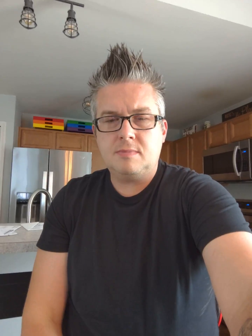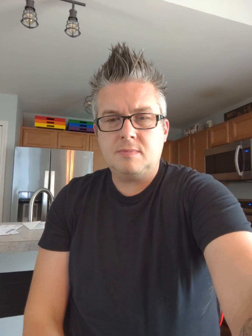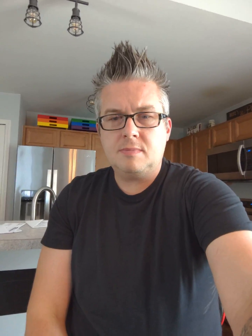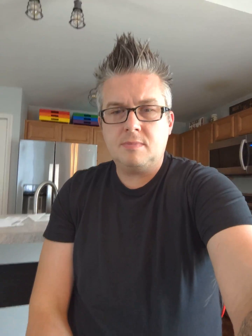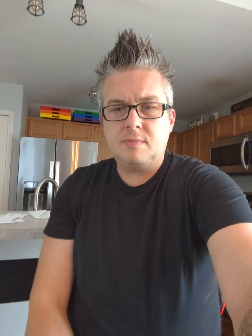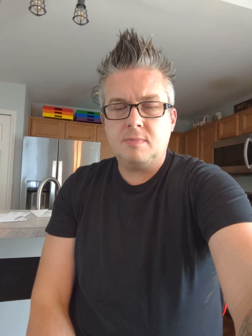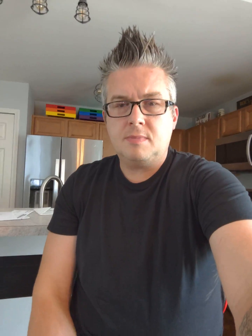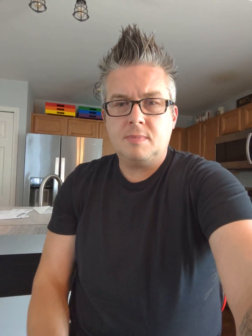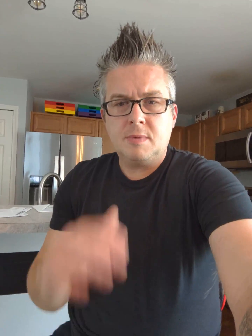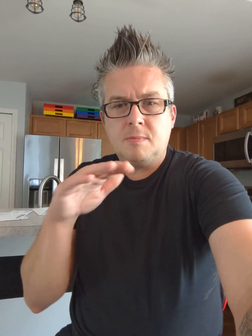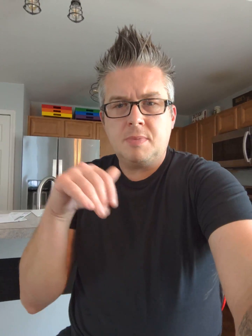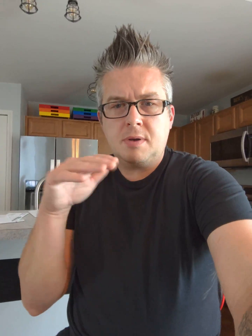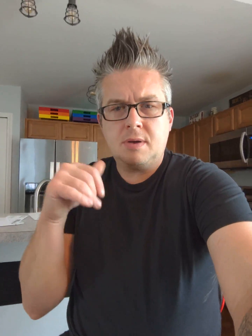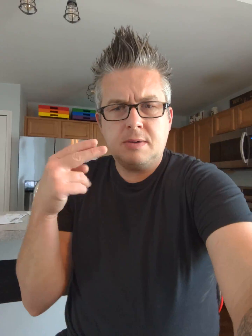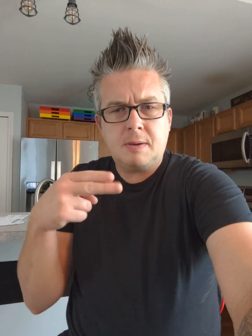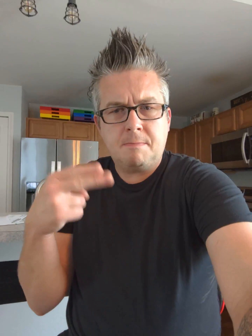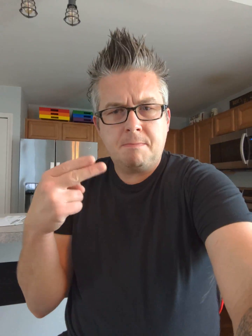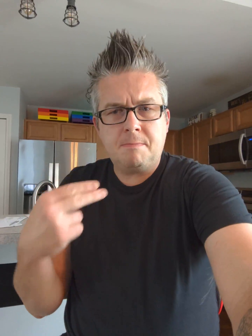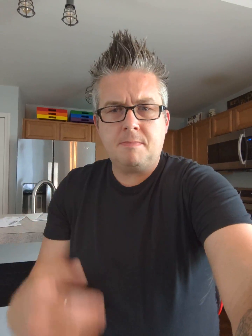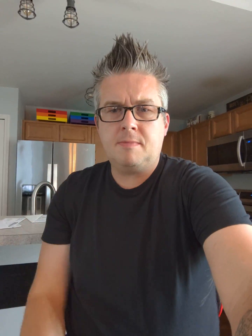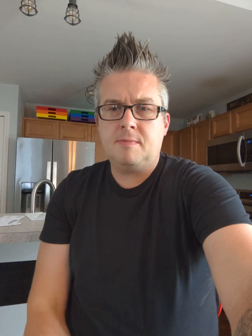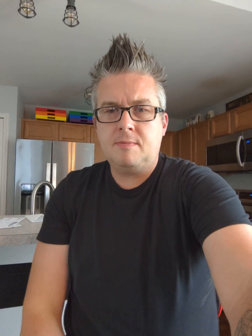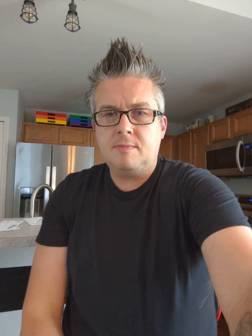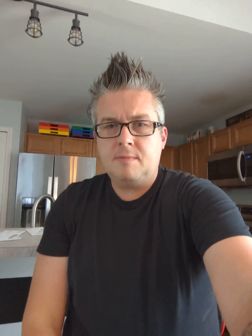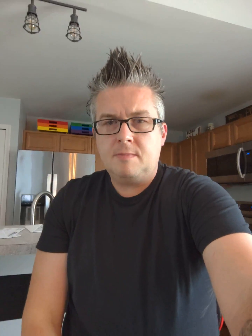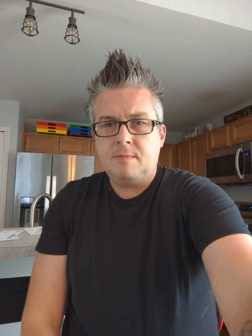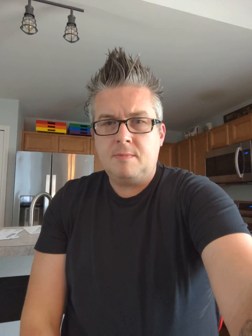pet's name